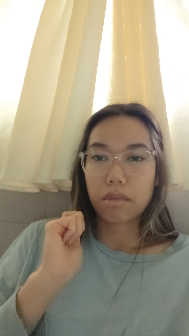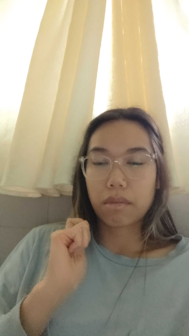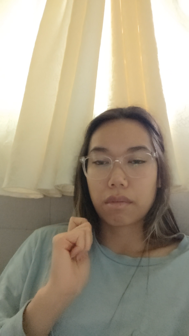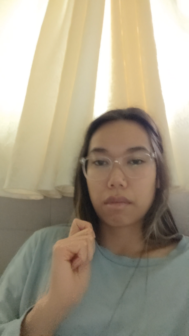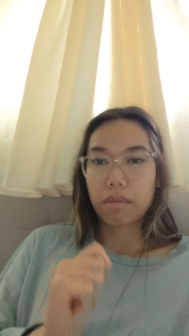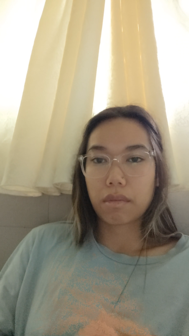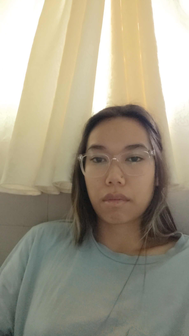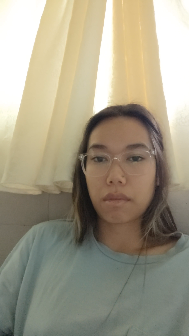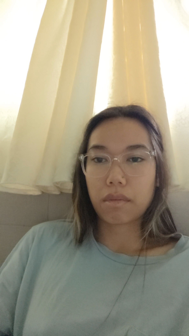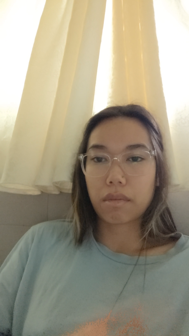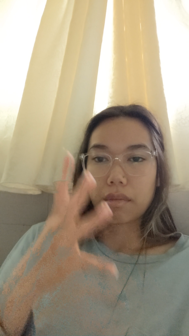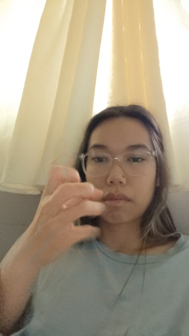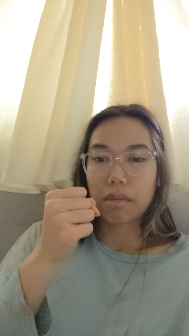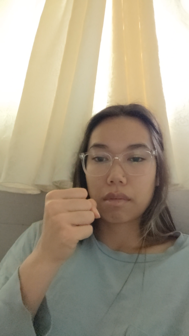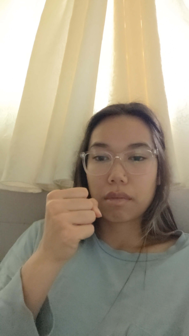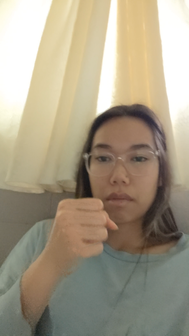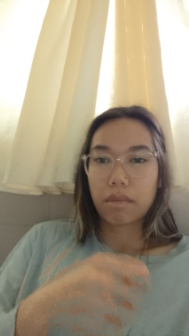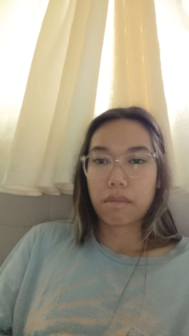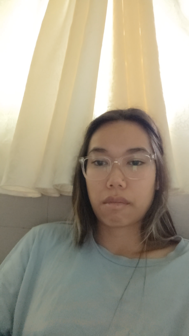get